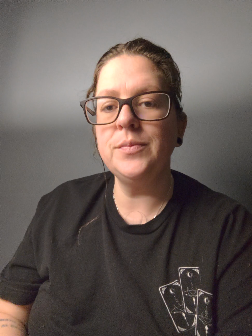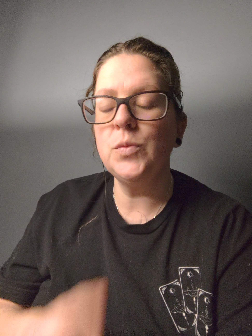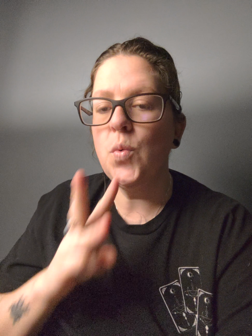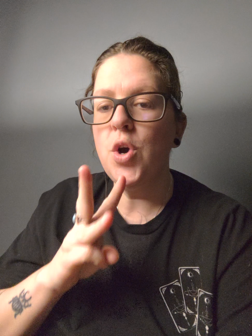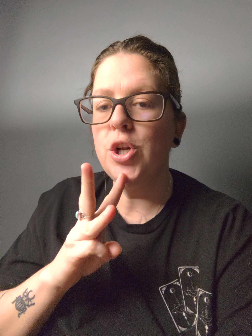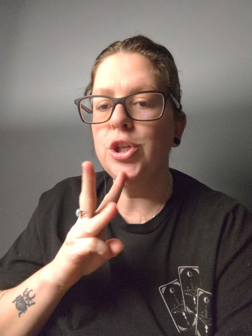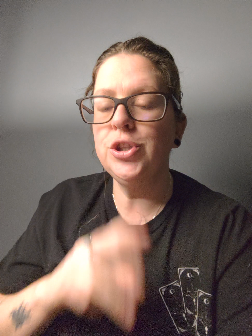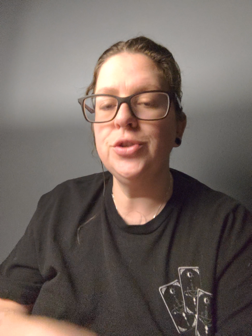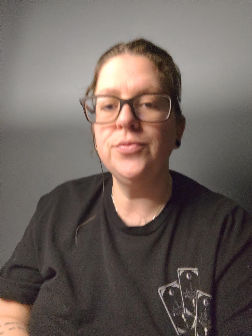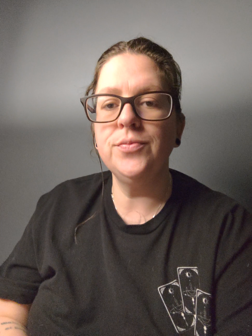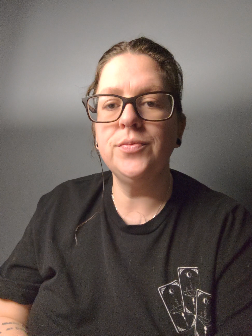water